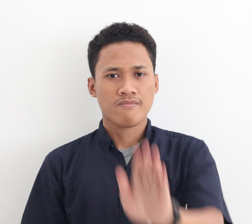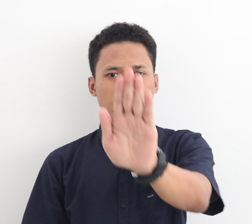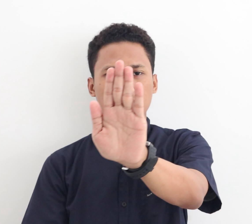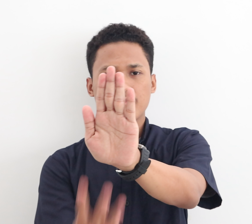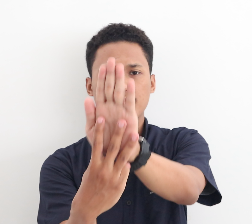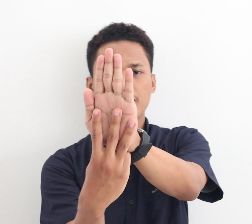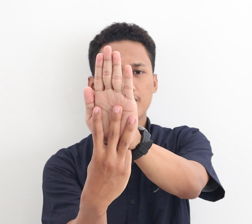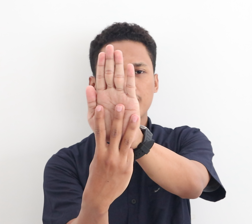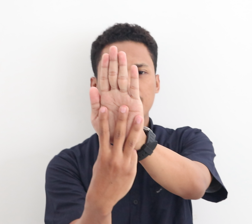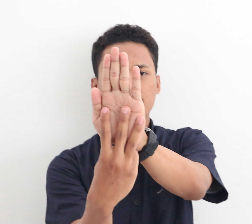M